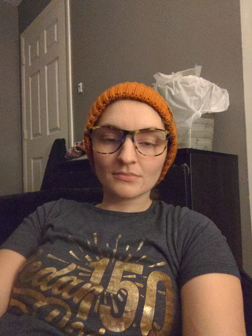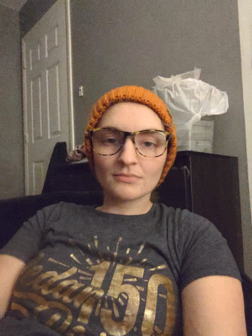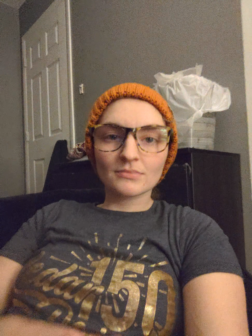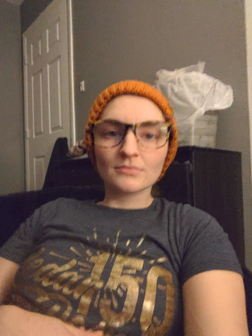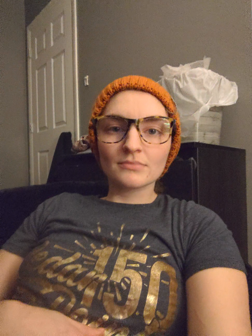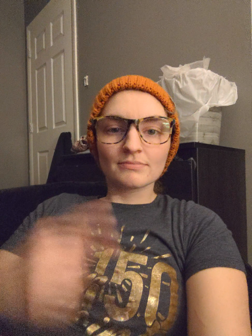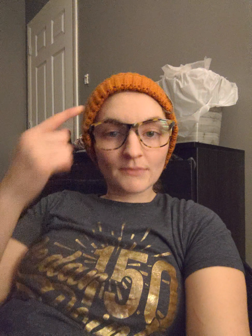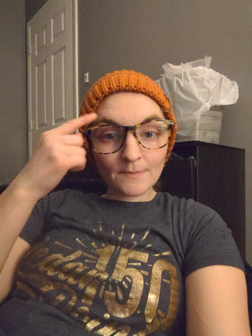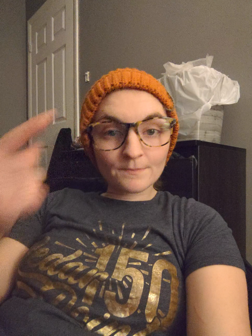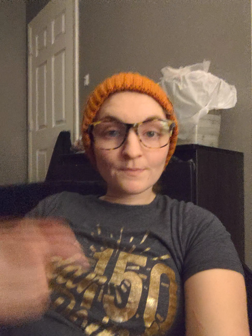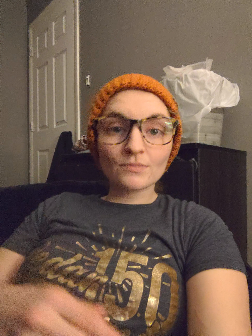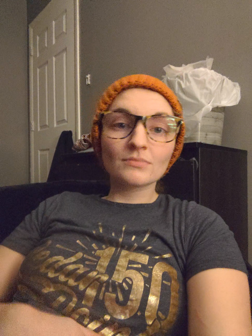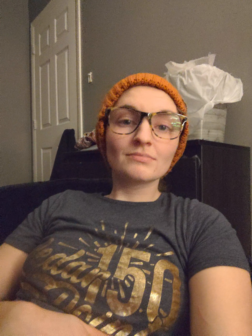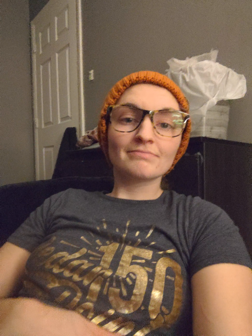penny